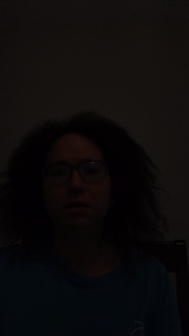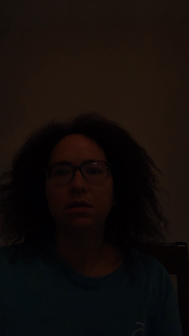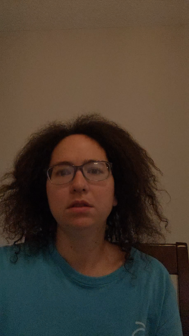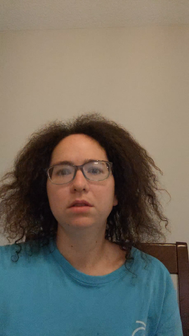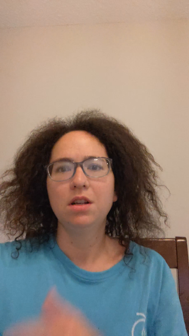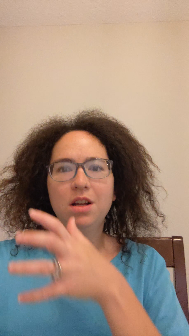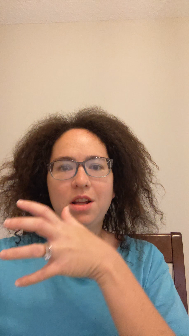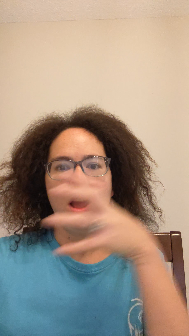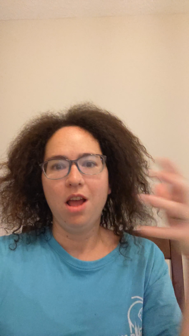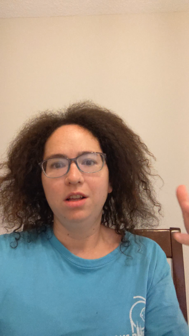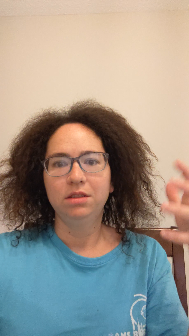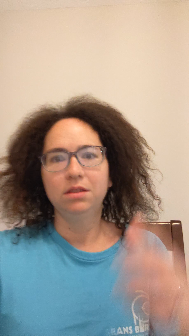a lot